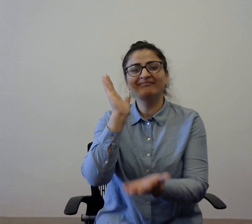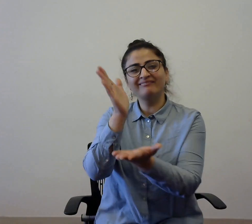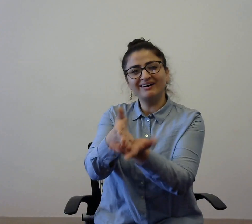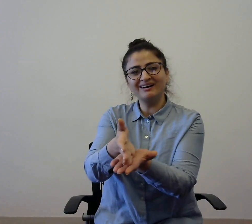var